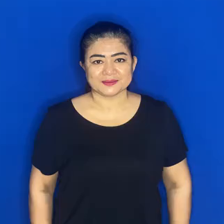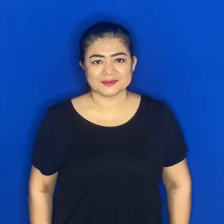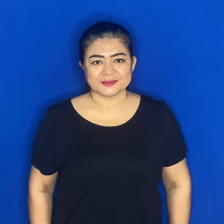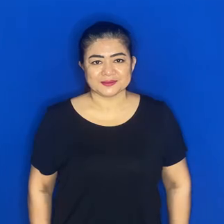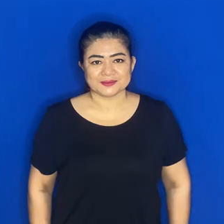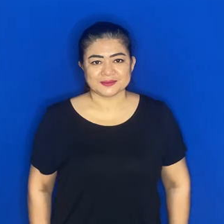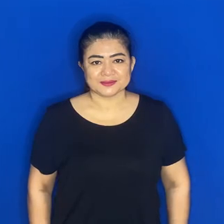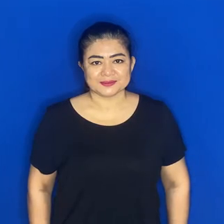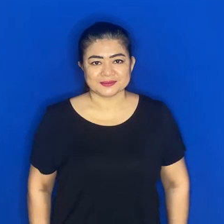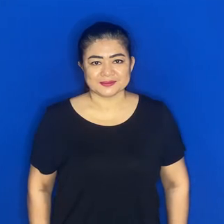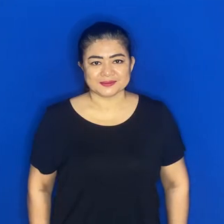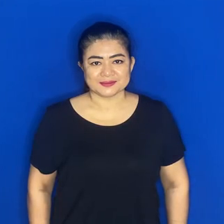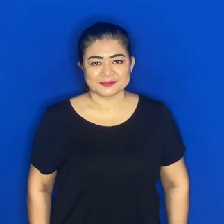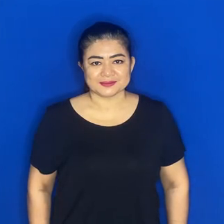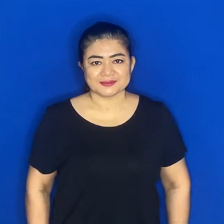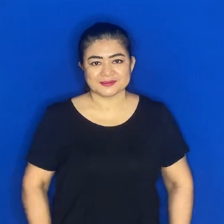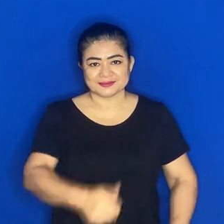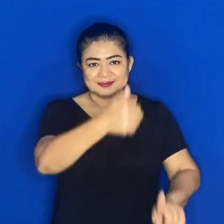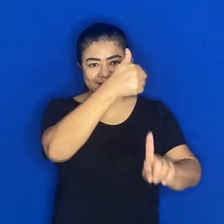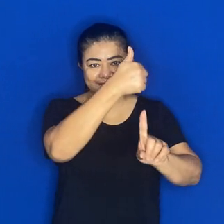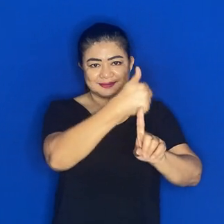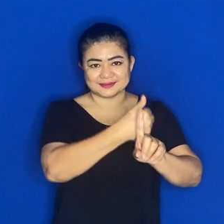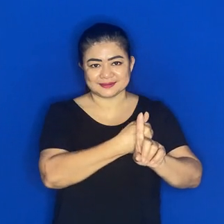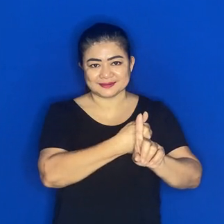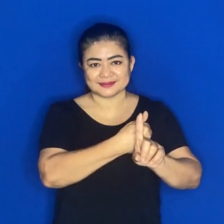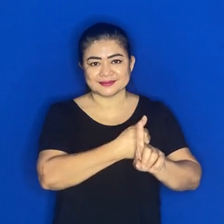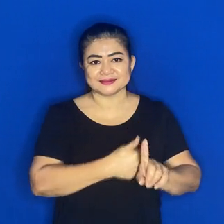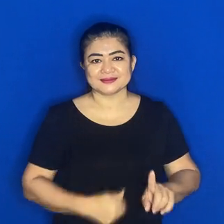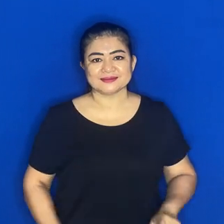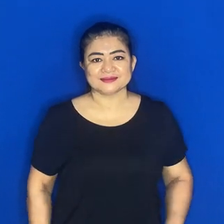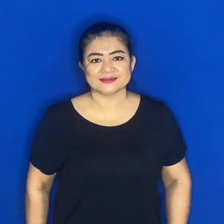april